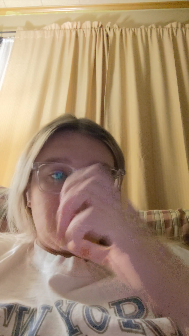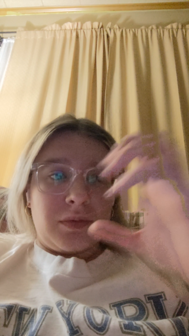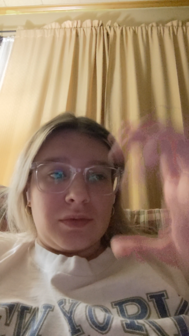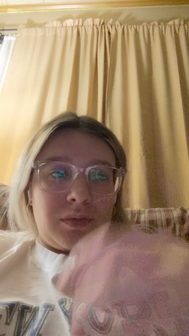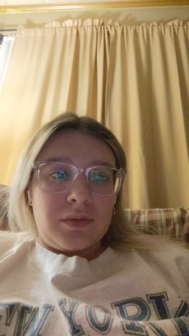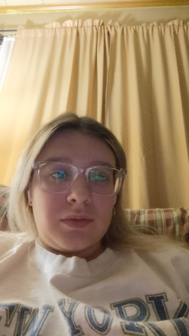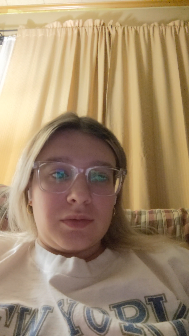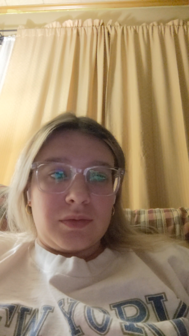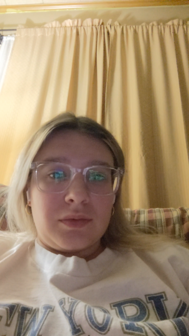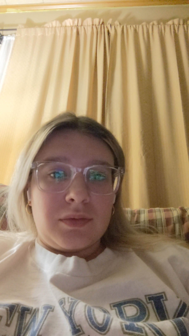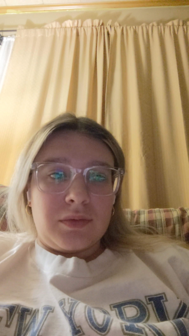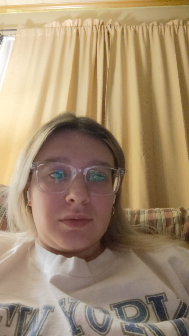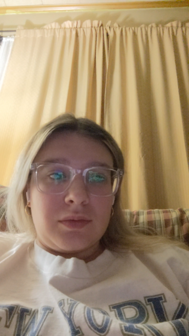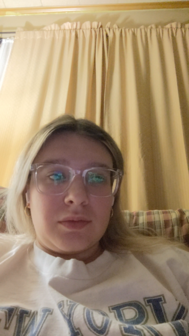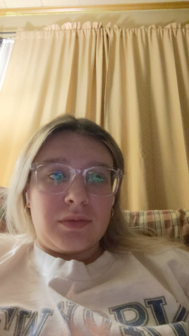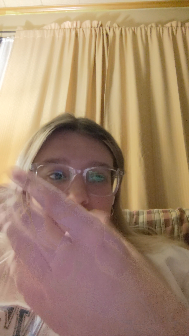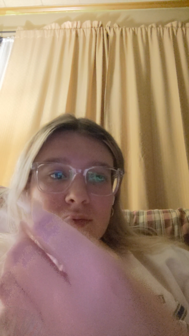poor